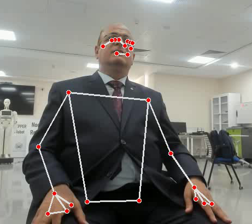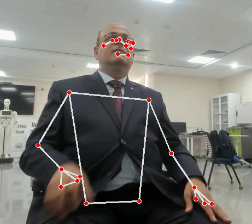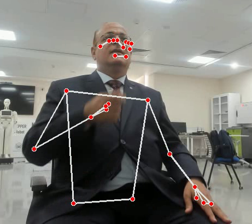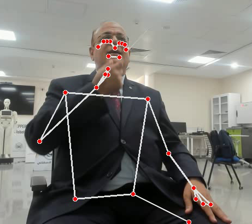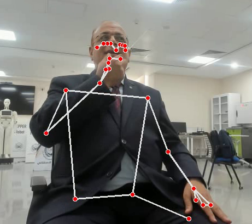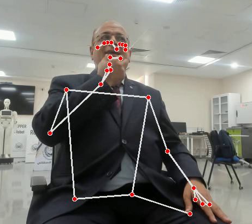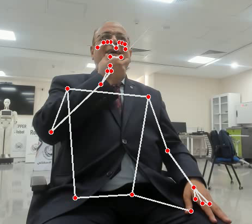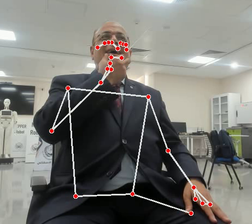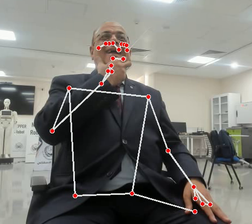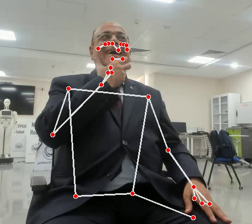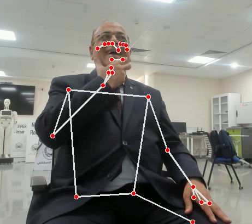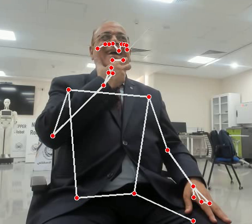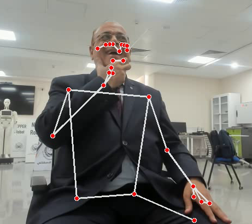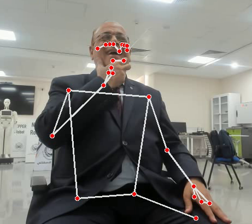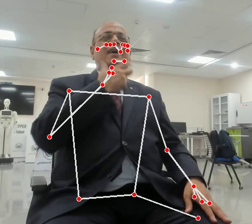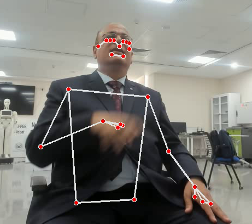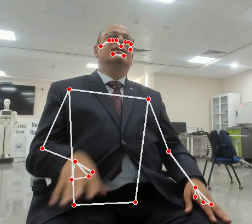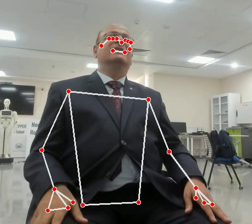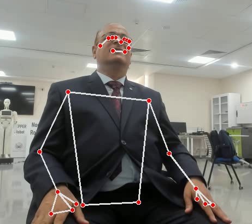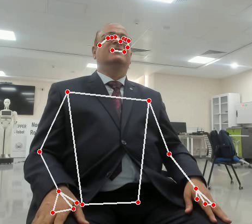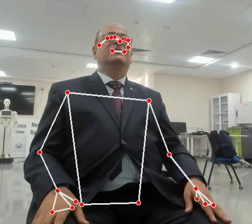yadhk